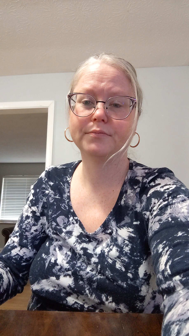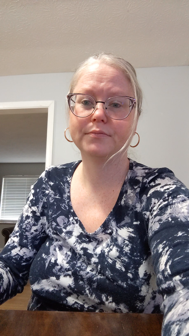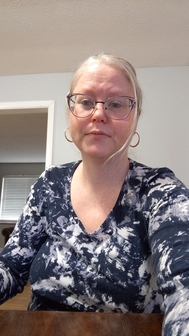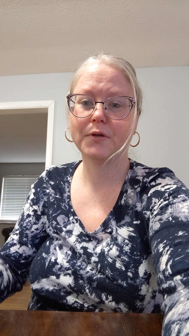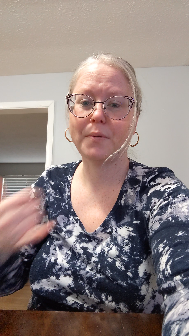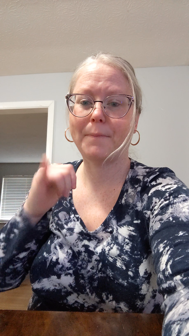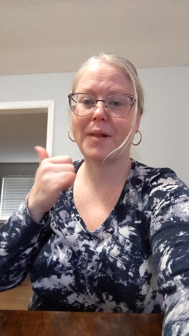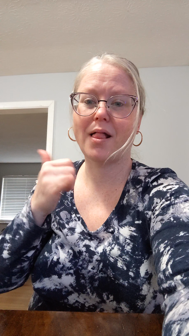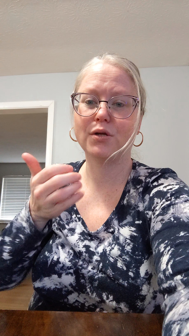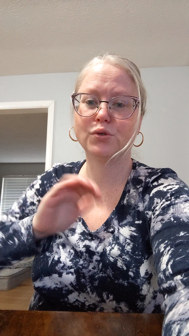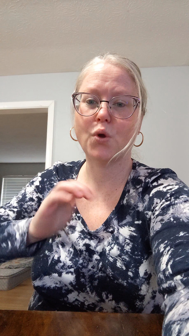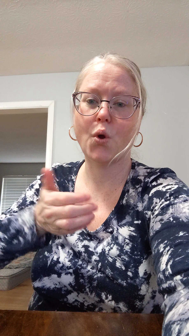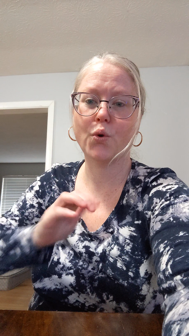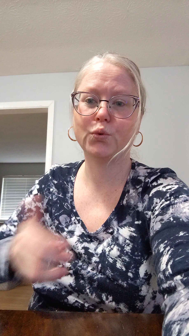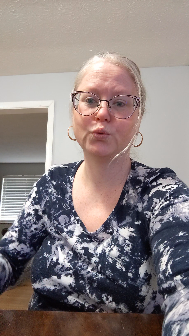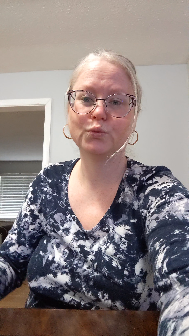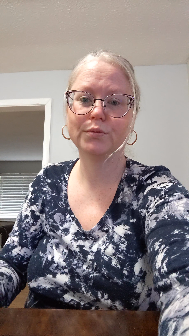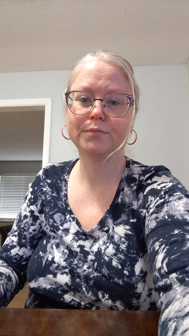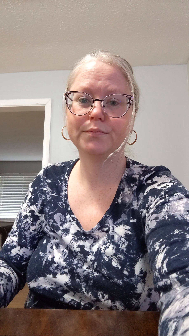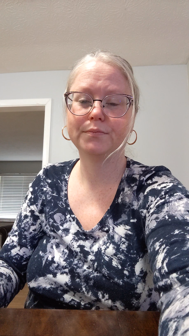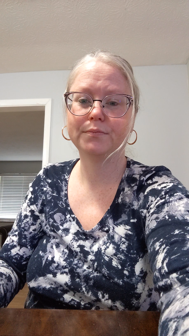play dough